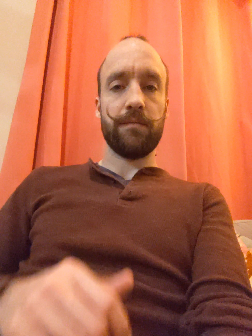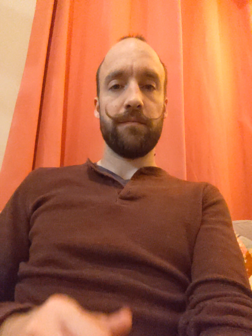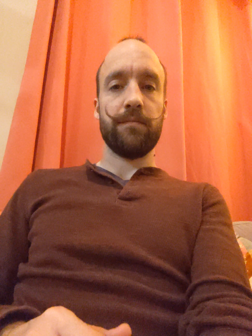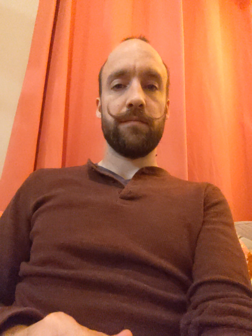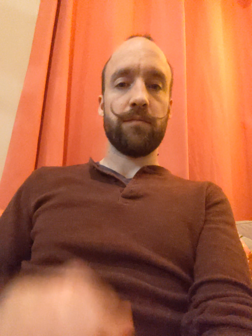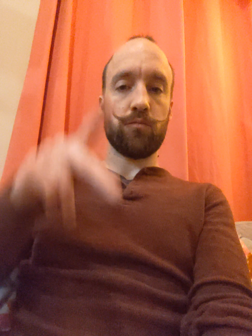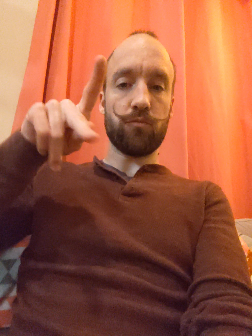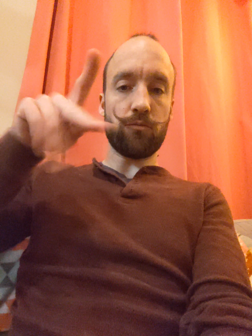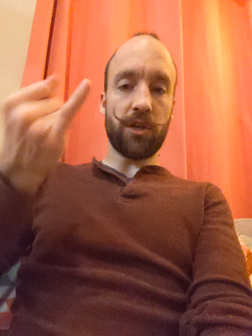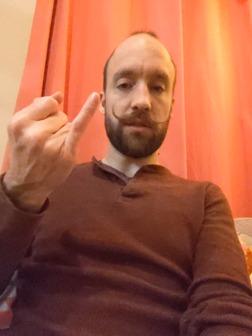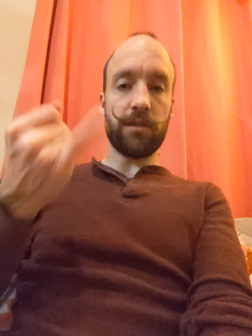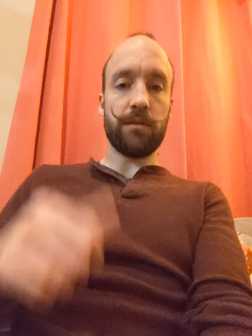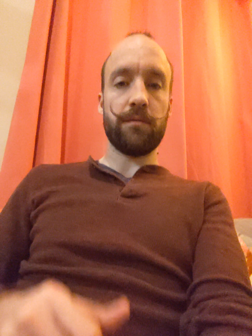pajamas